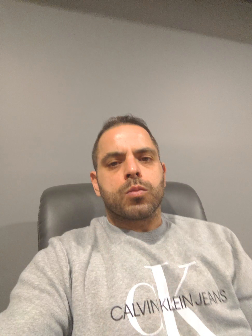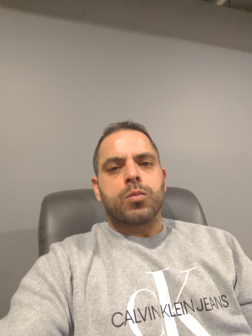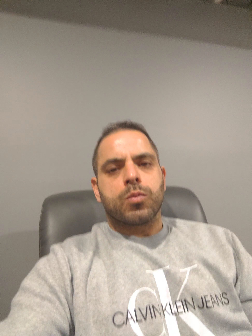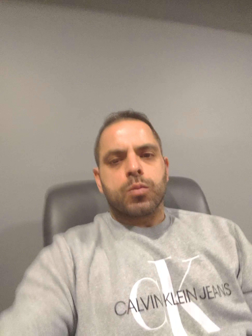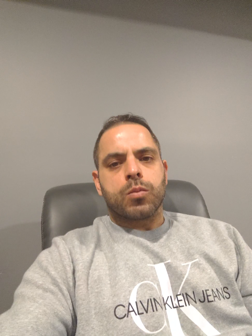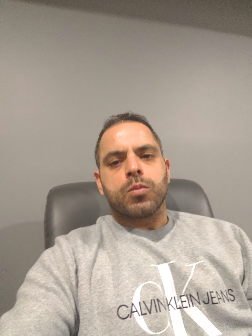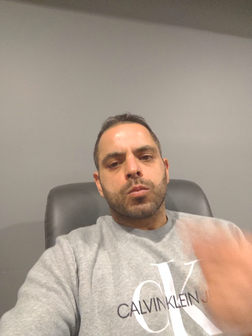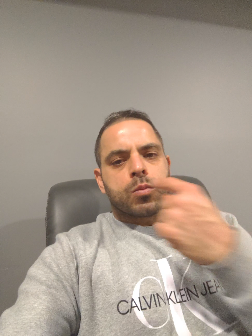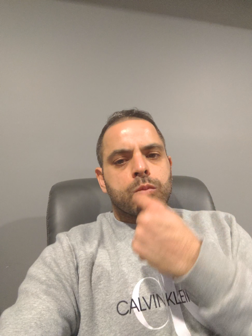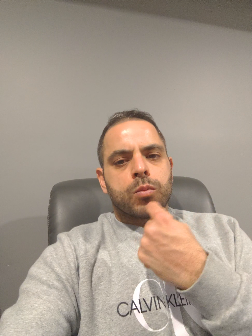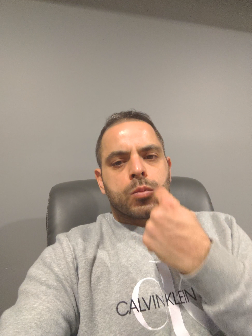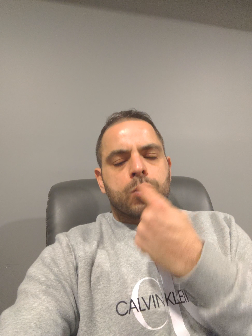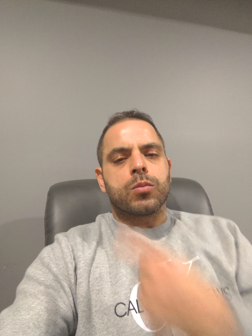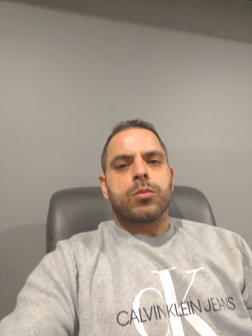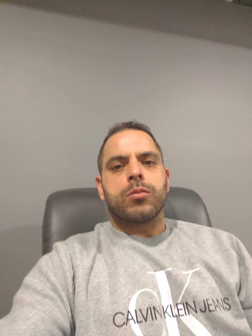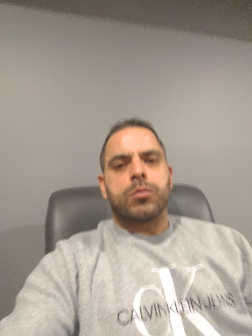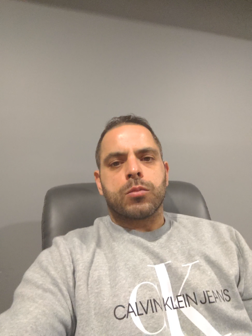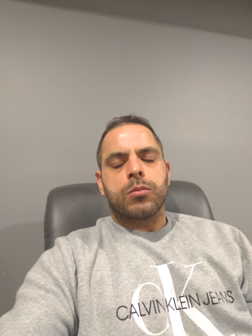mouth